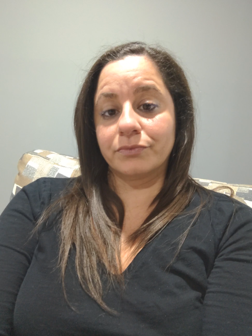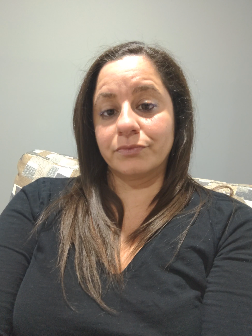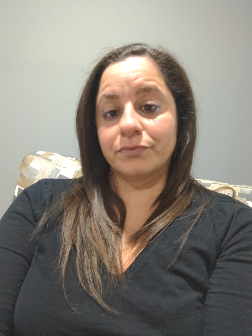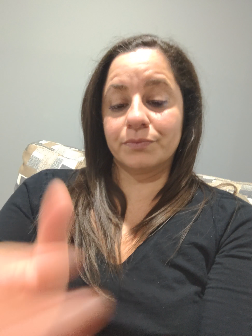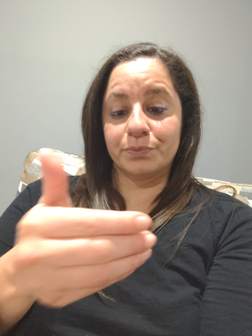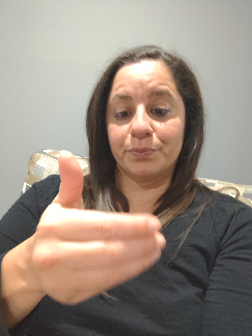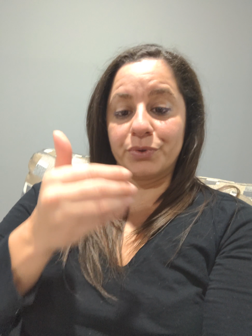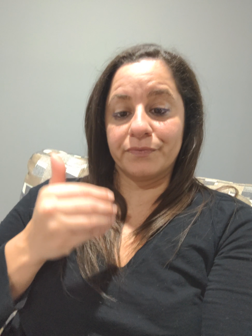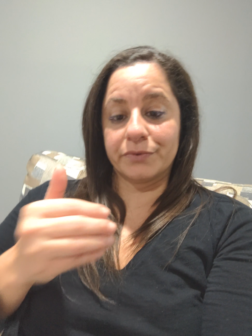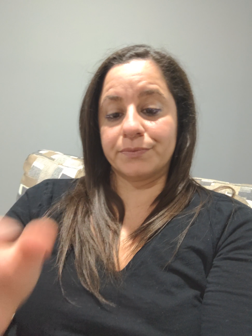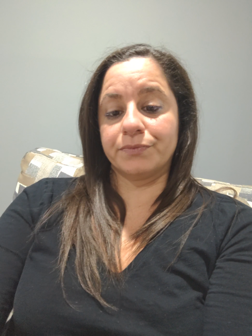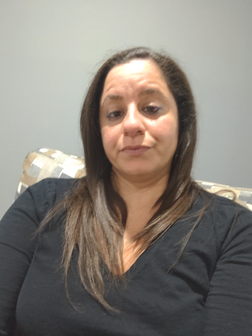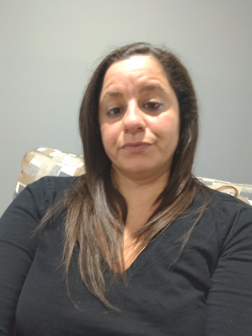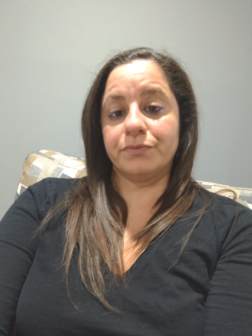before